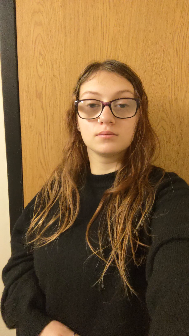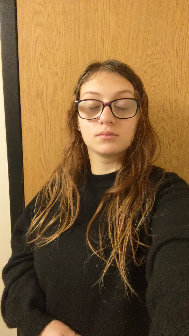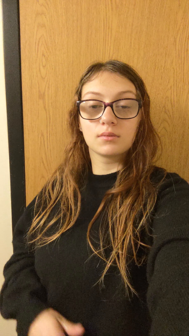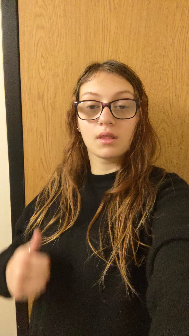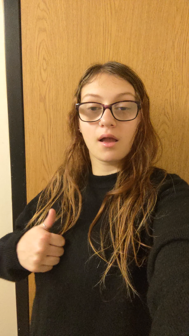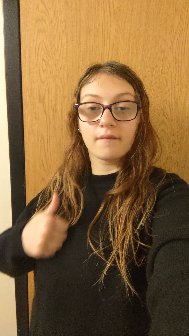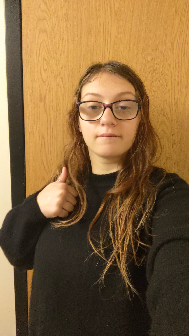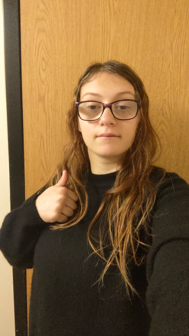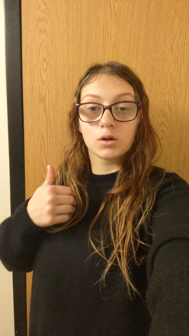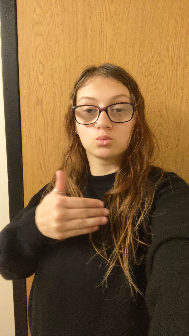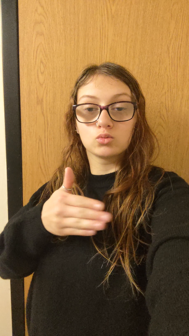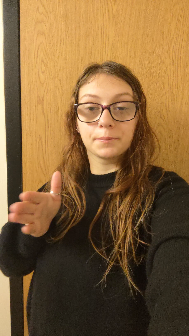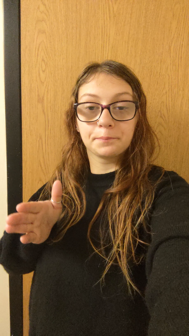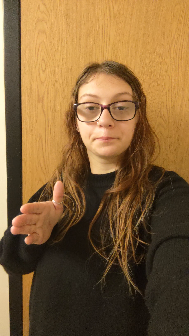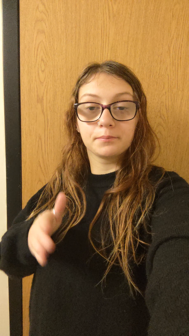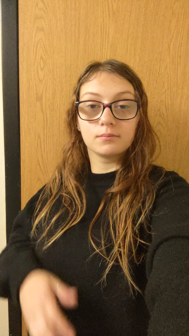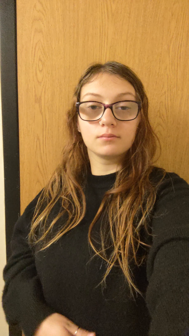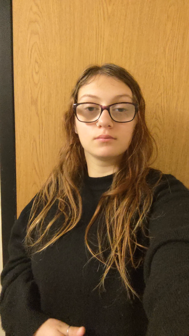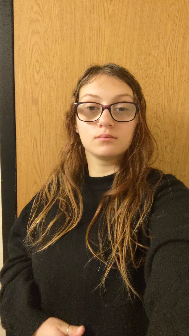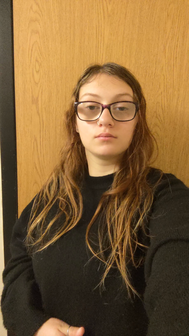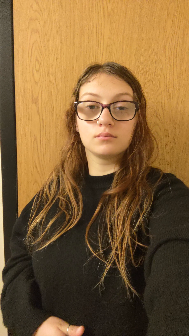living room